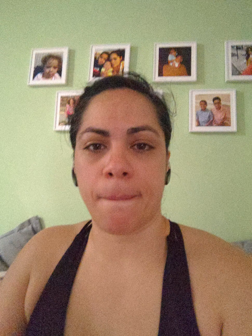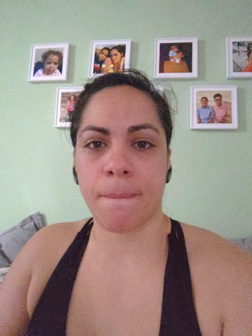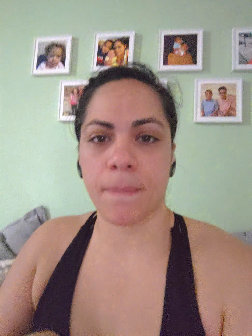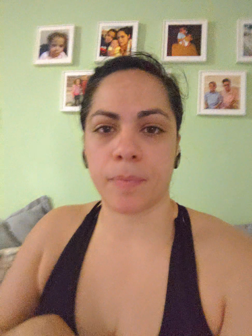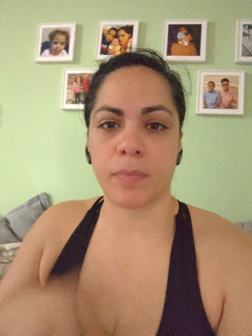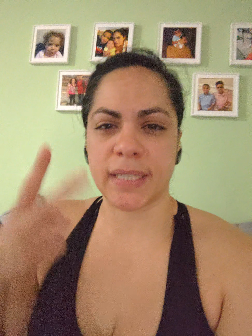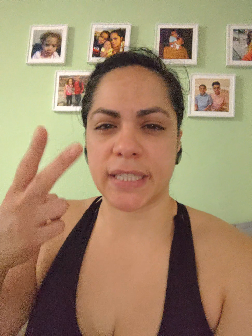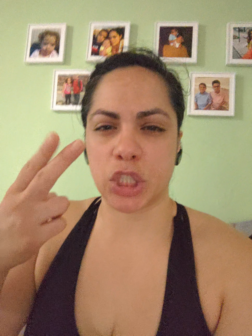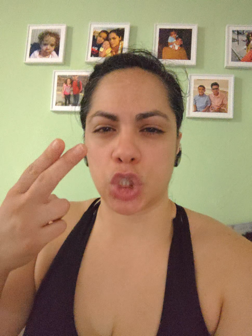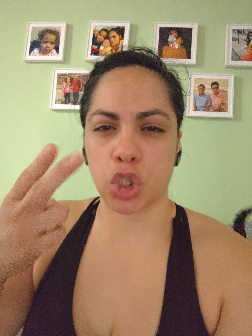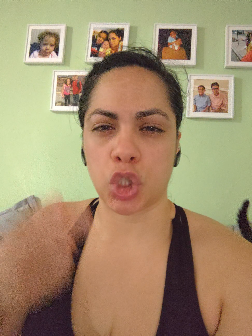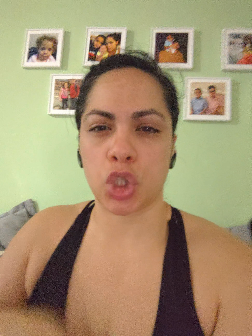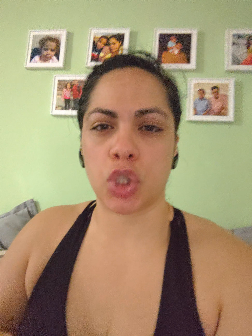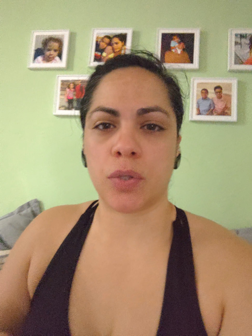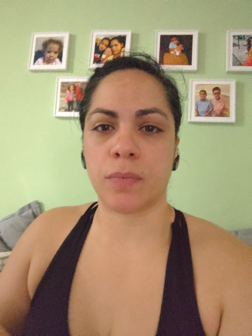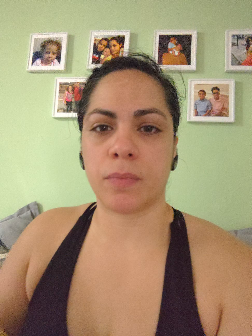scissors